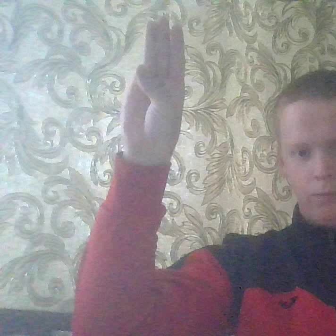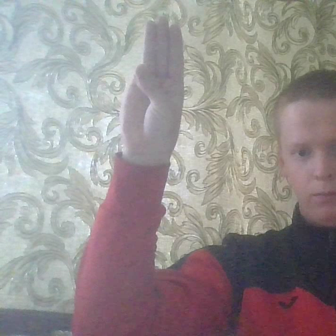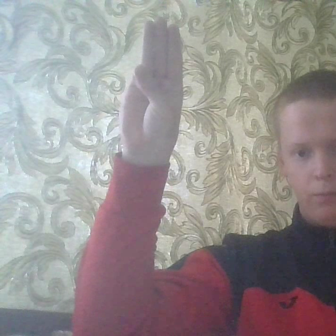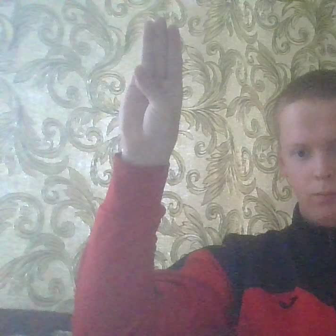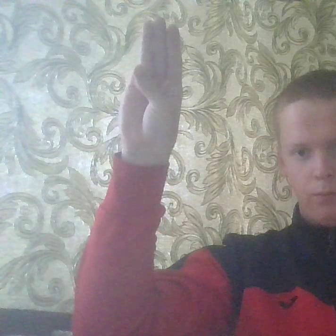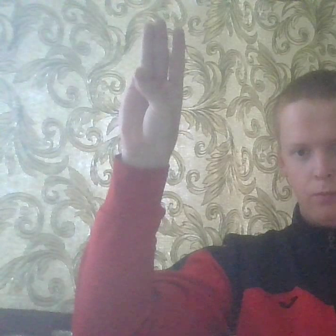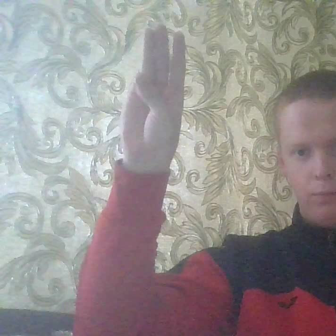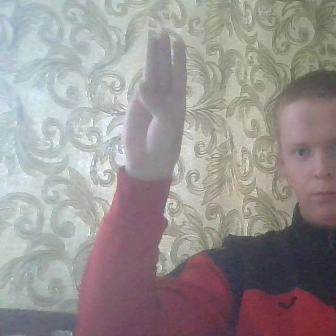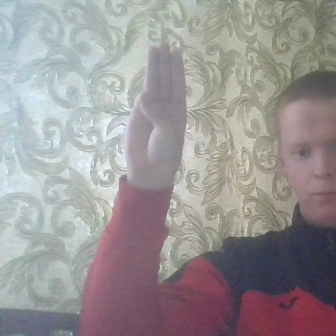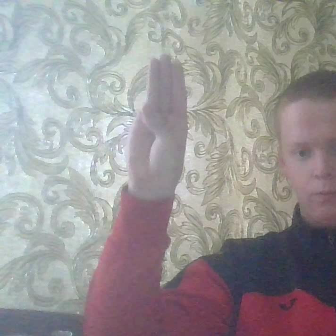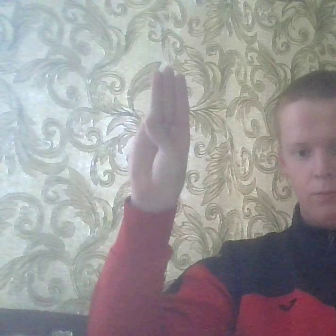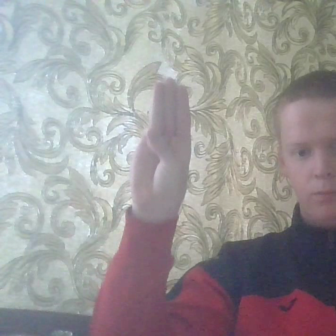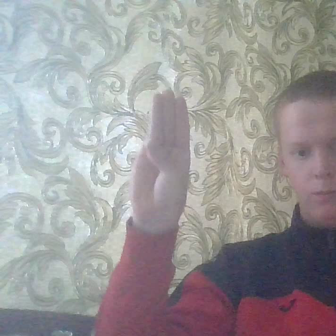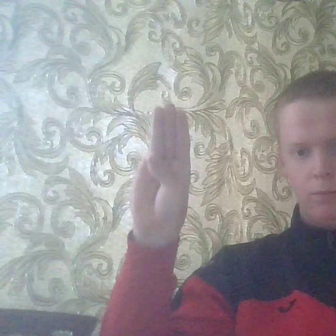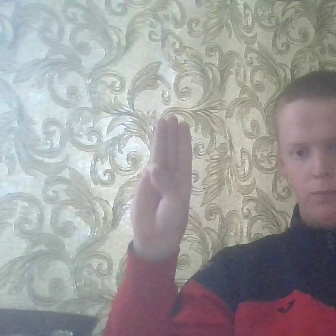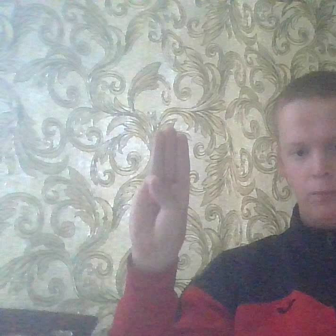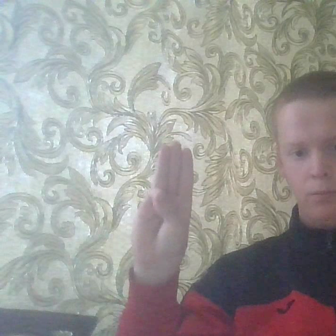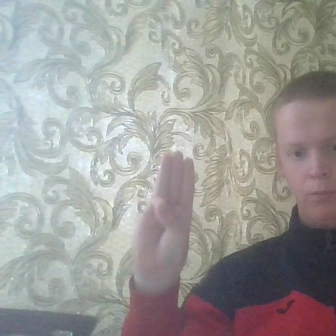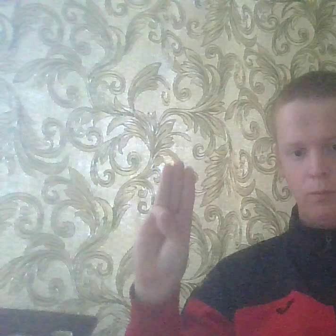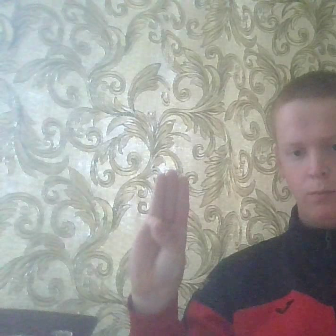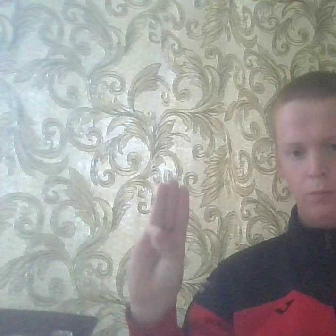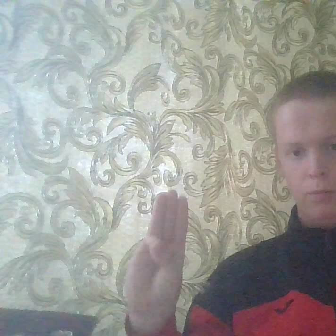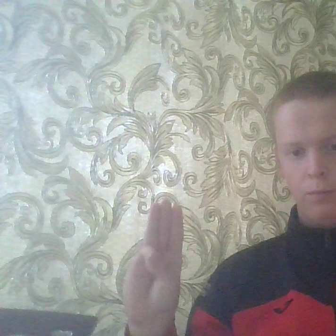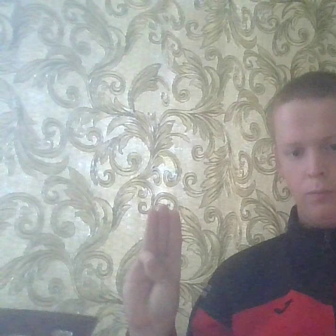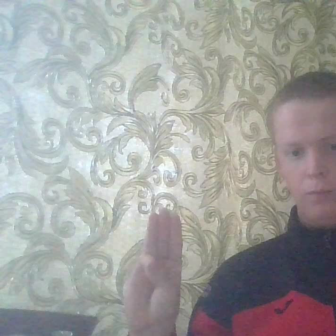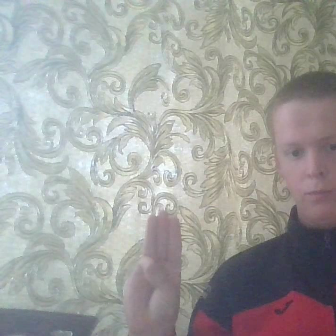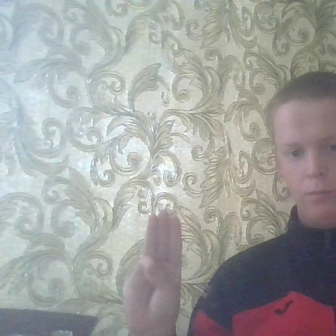Щ